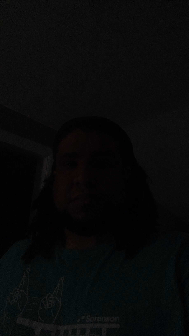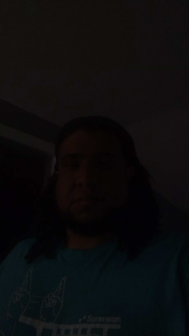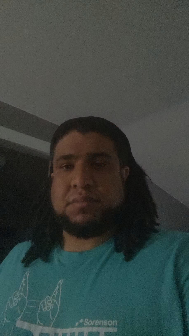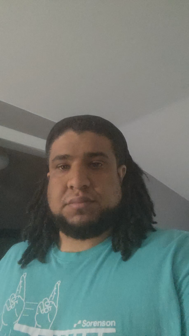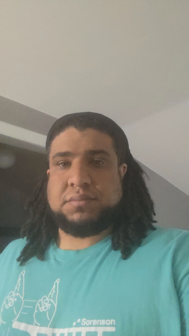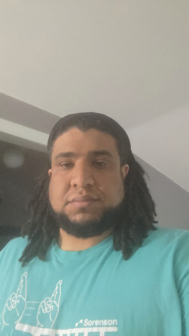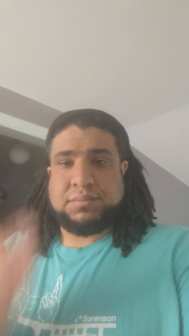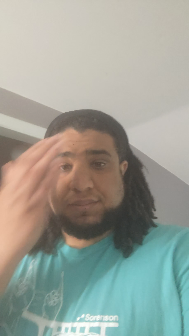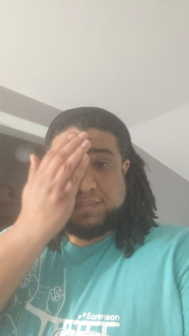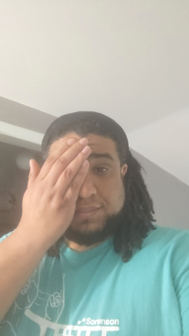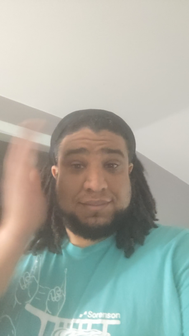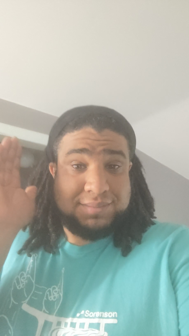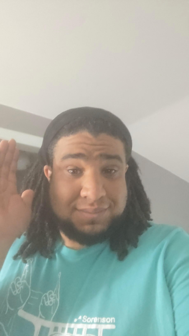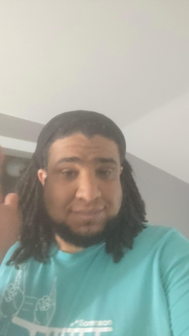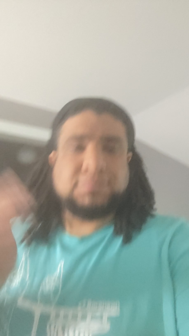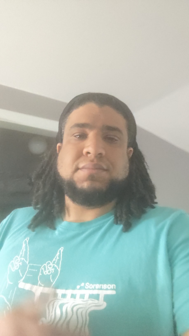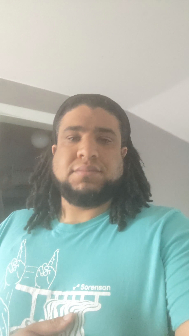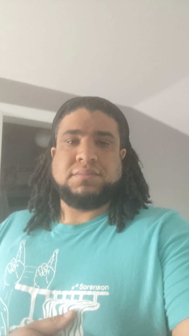peekaboo